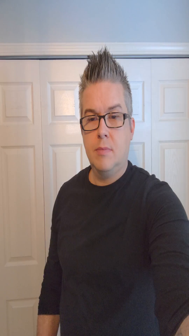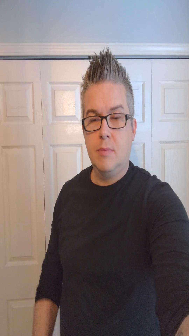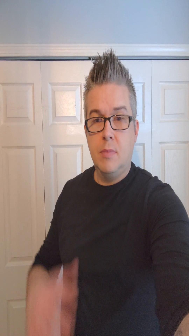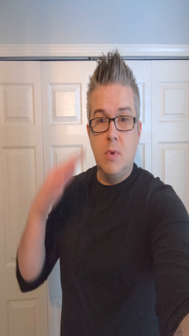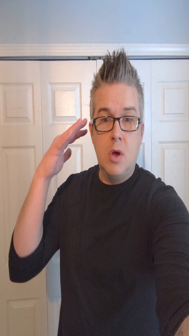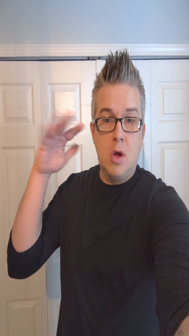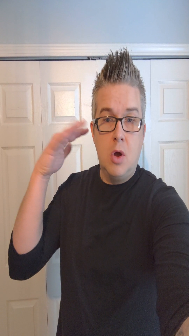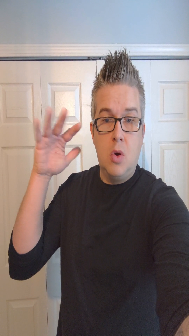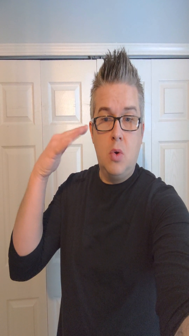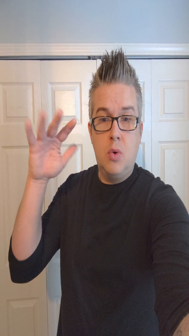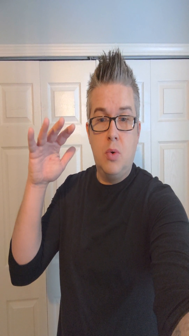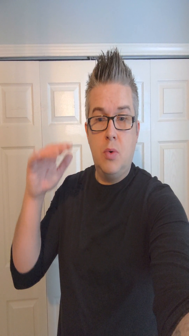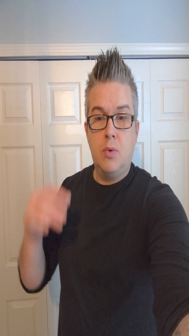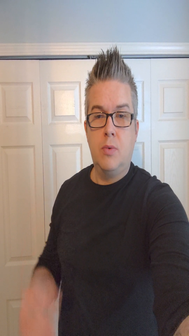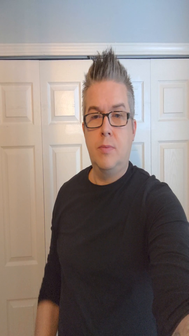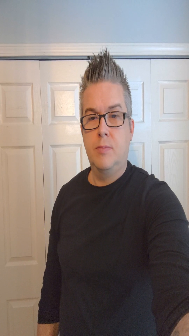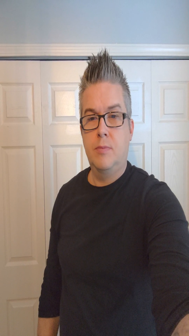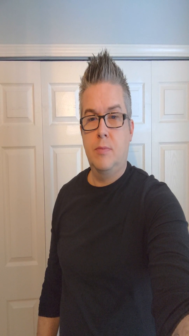noisy